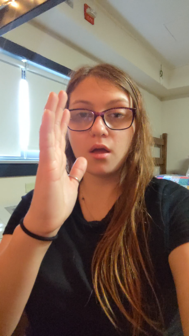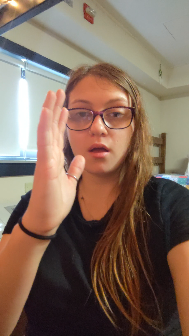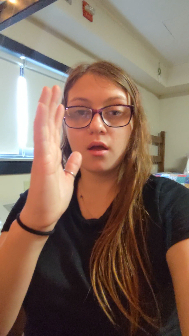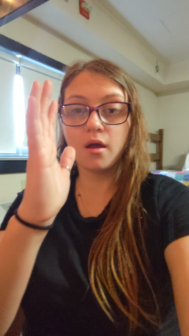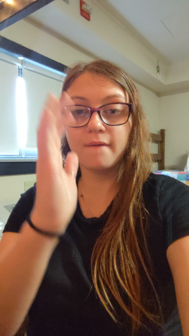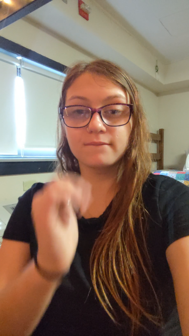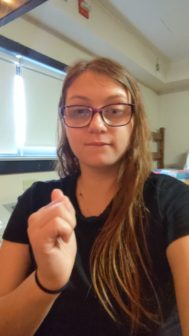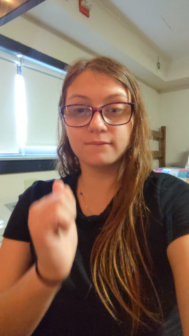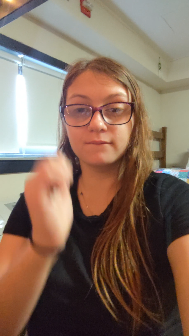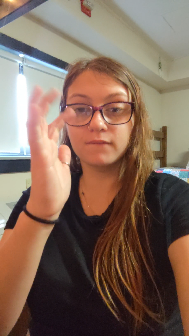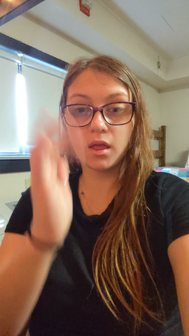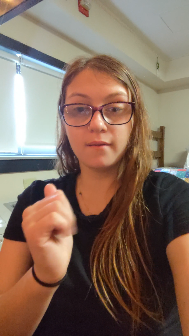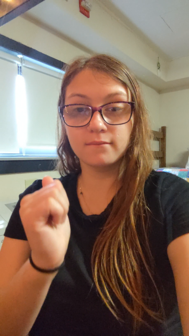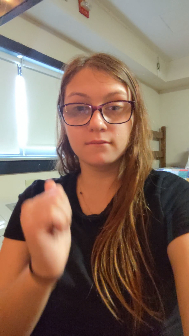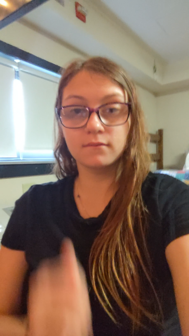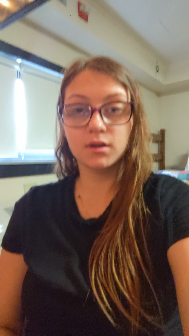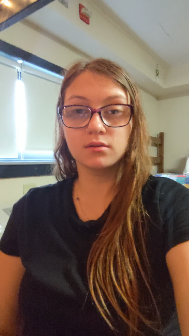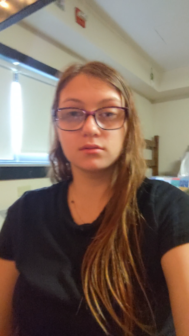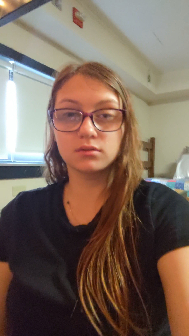gloves